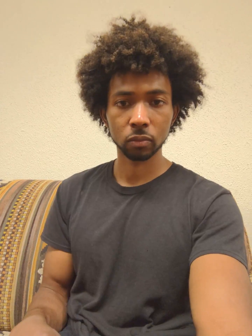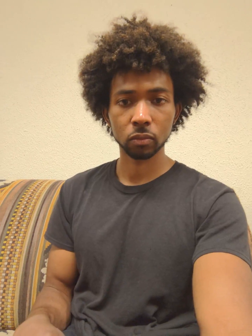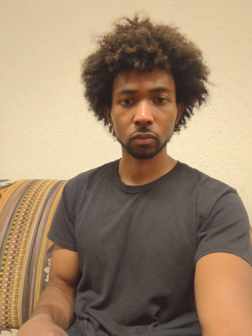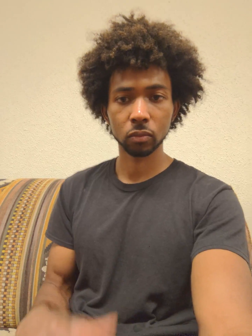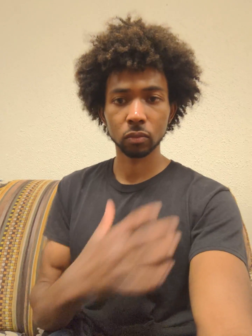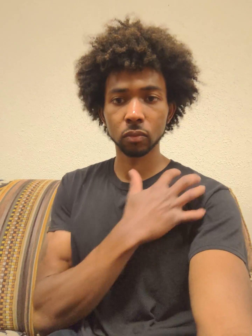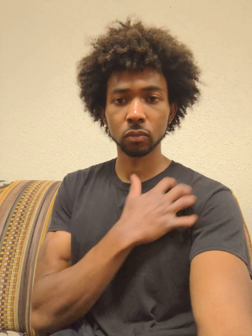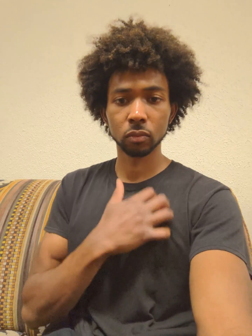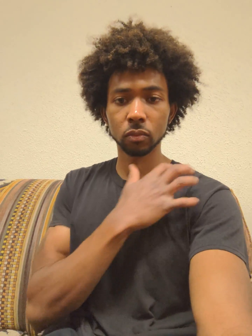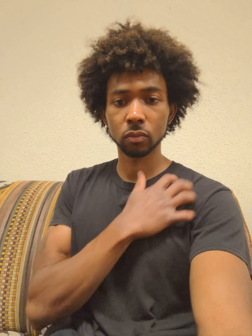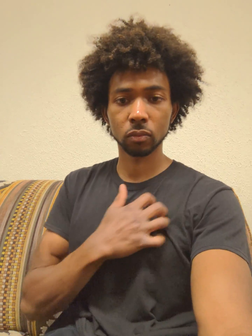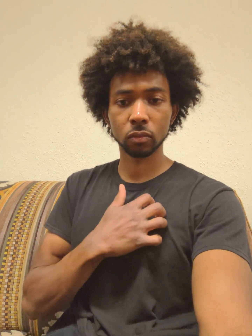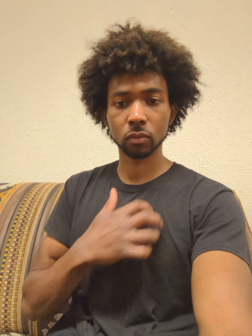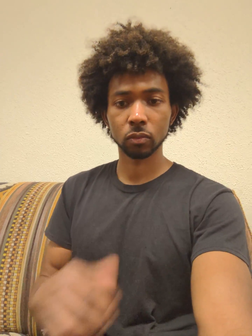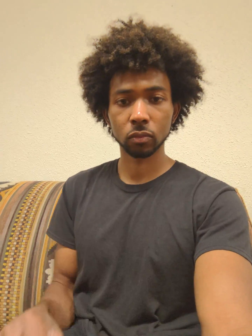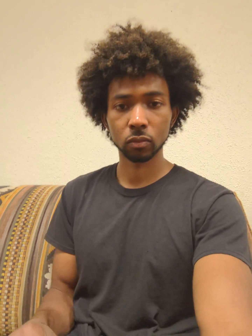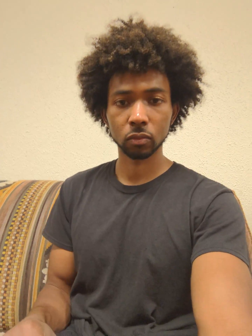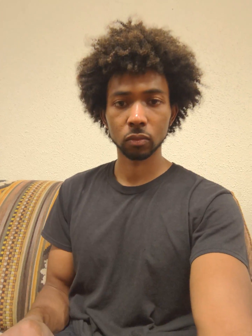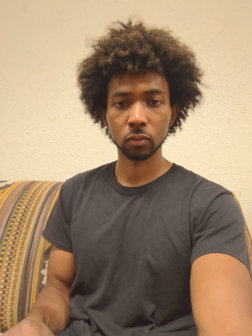bear